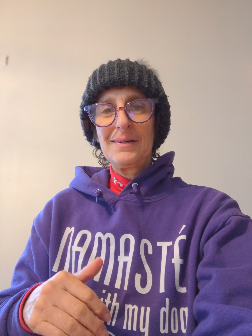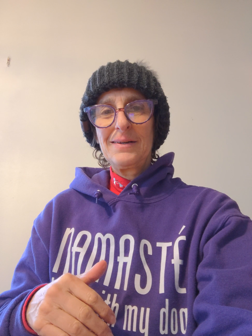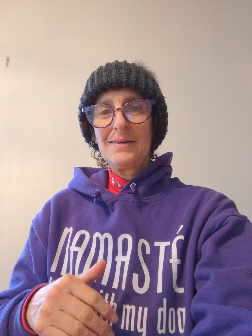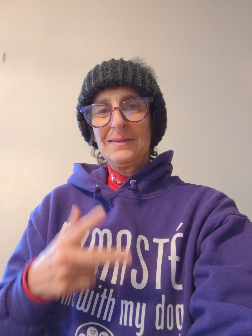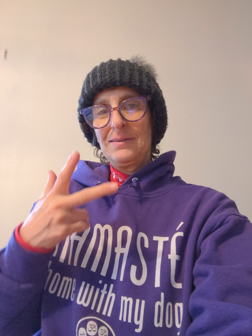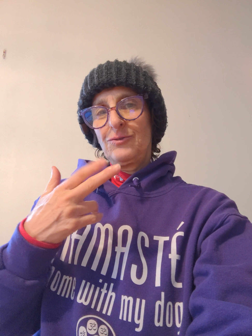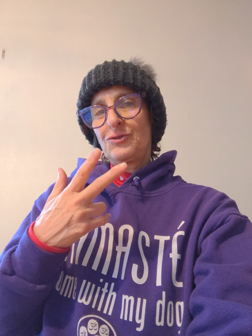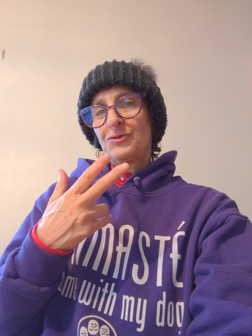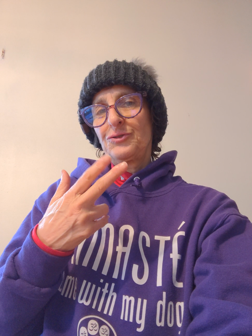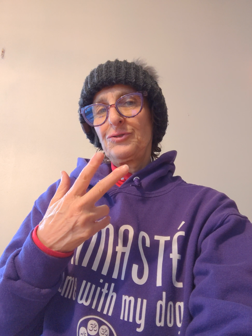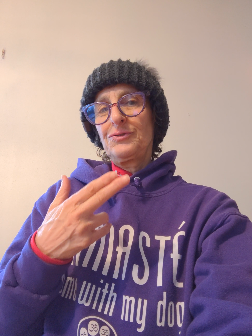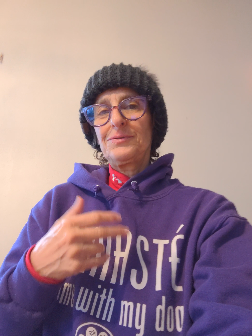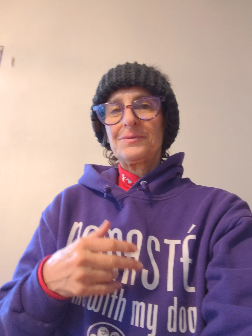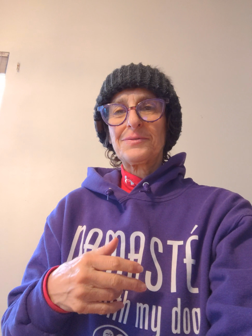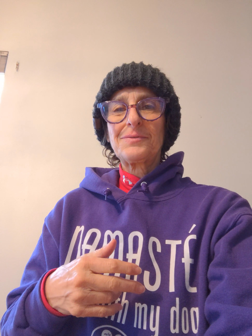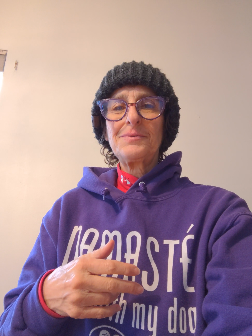scissors